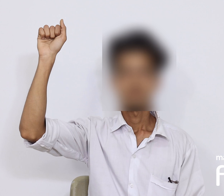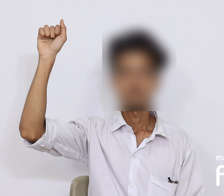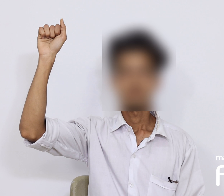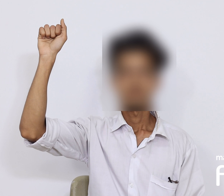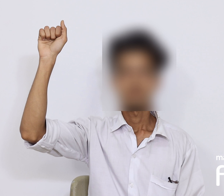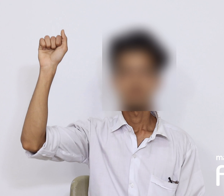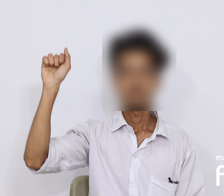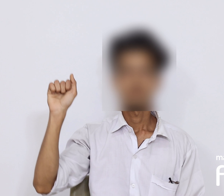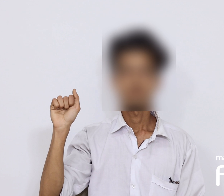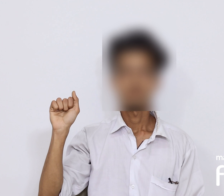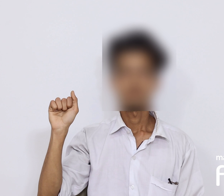آ